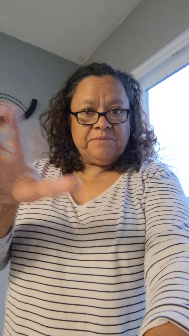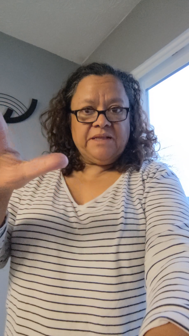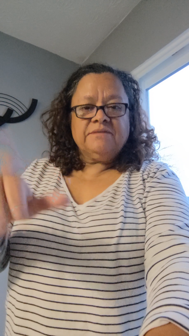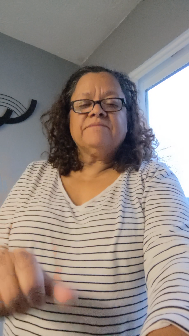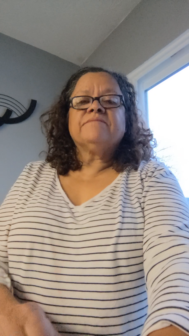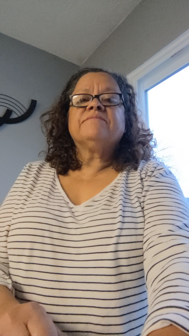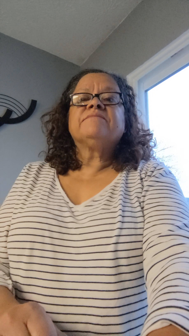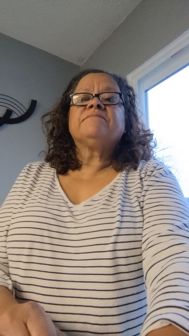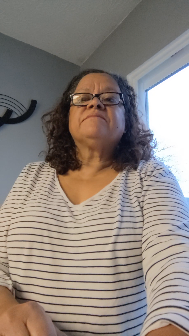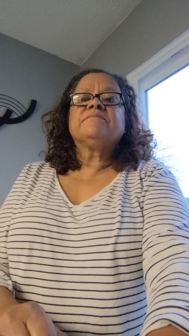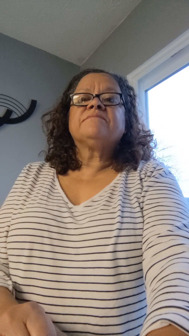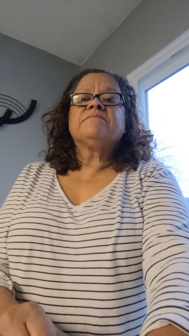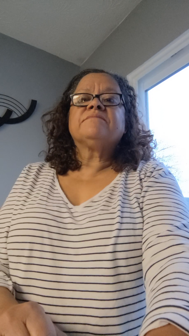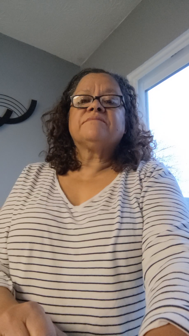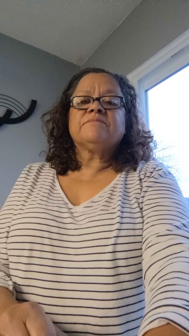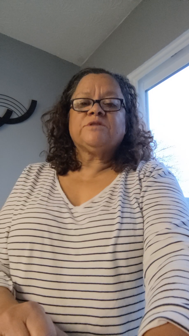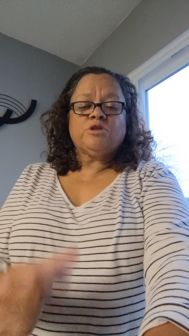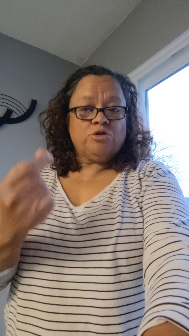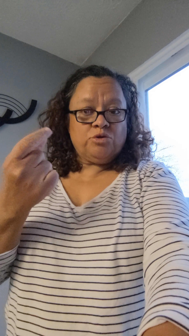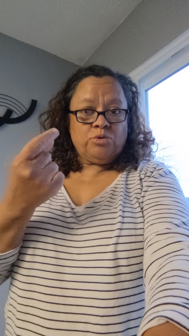do